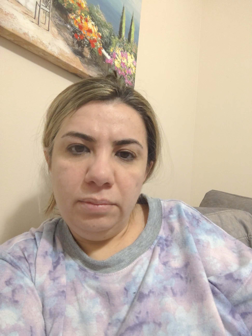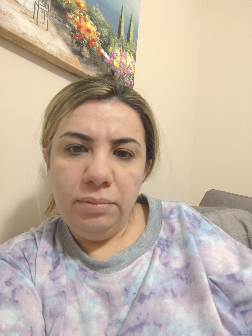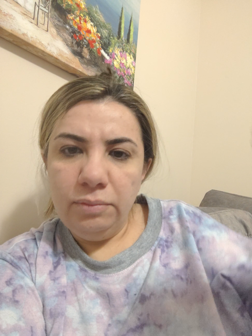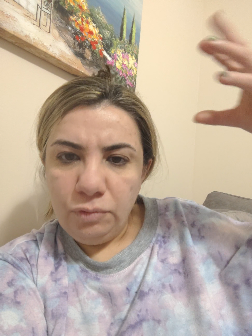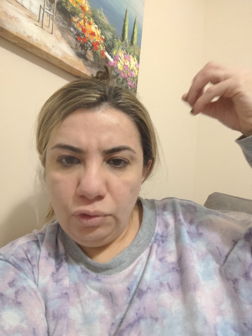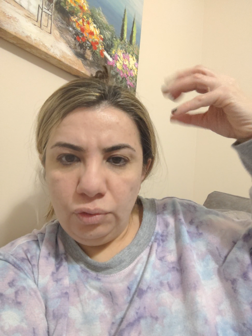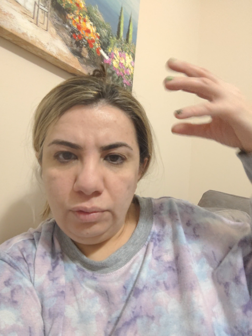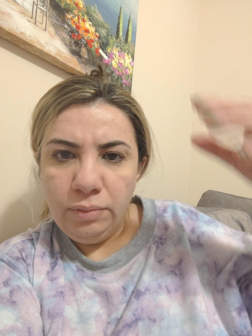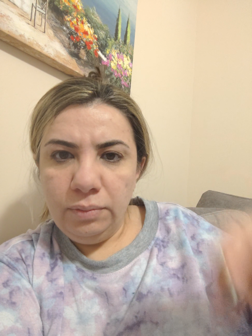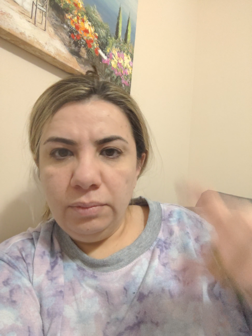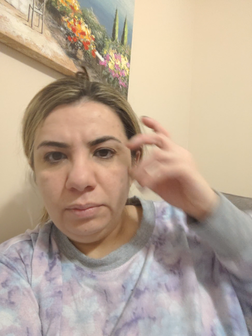shower